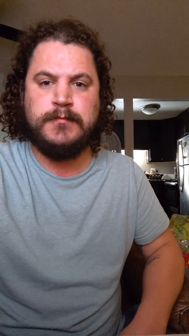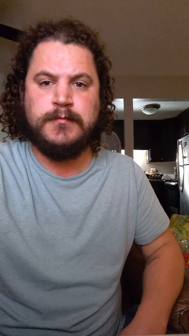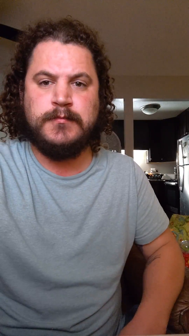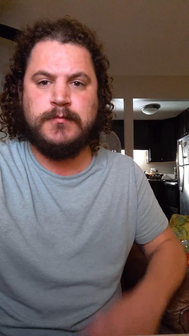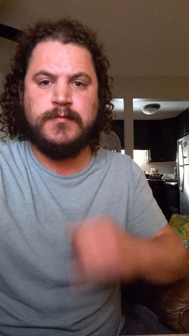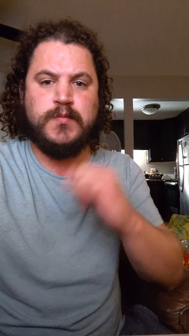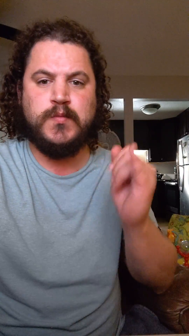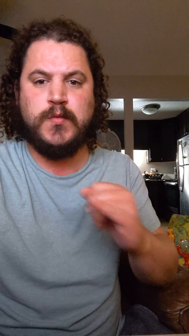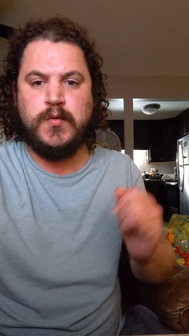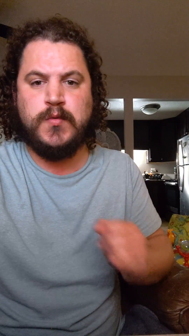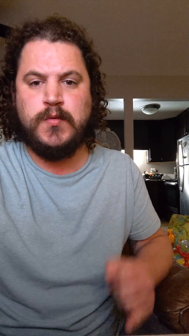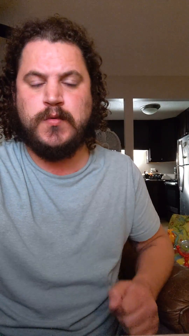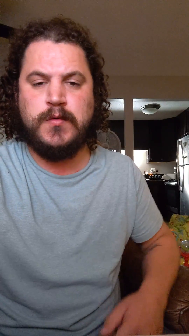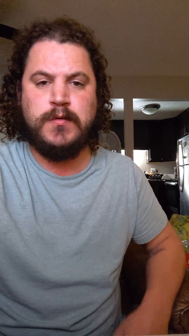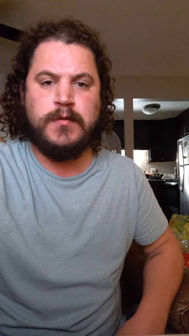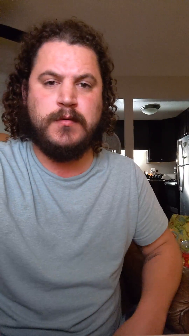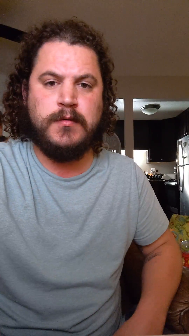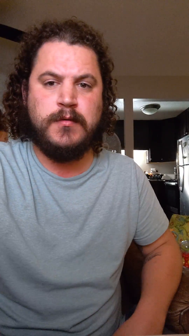draw